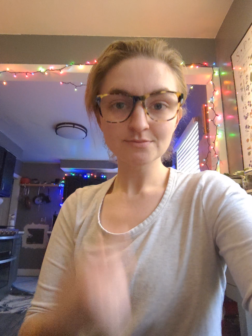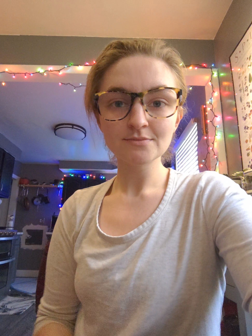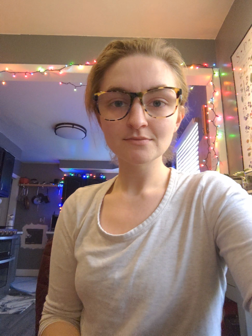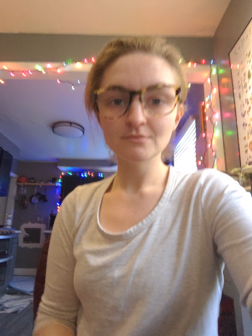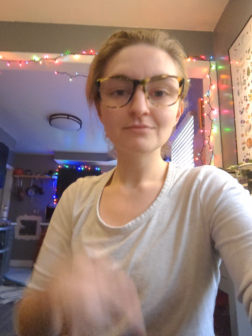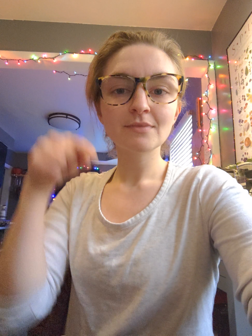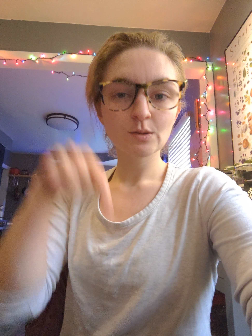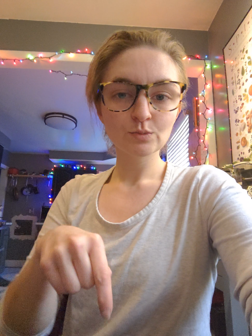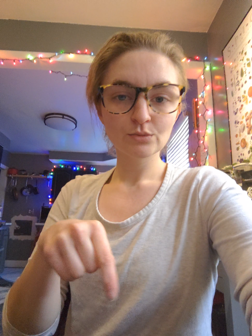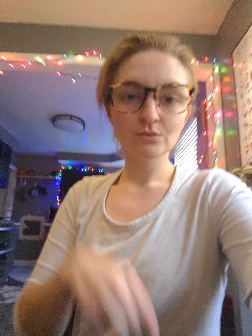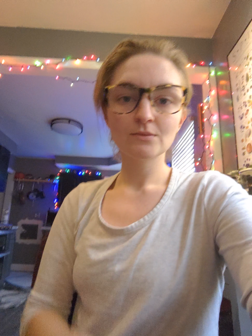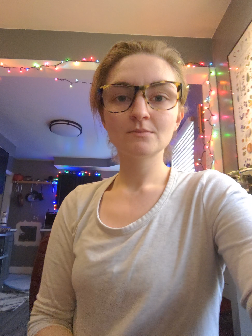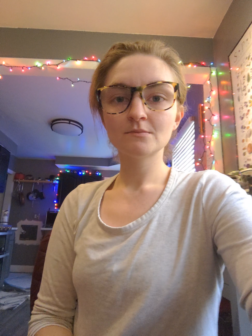down